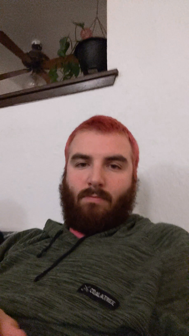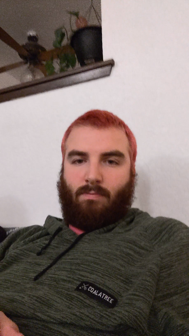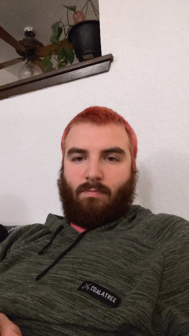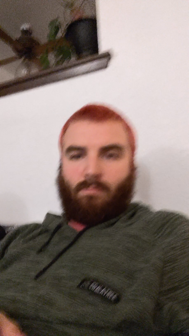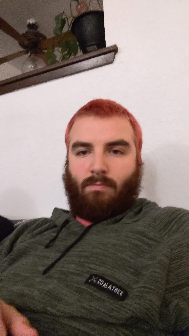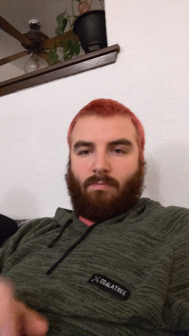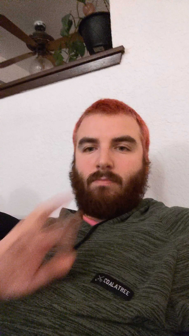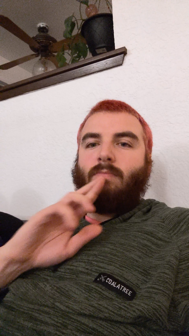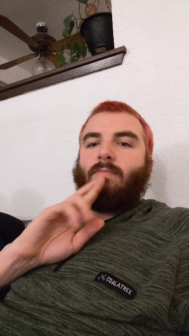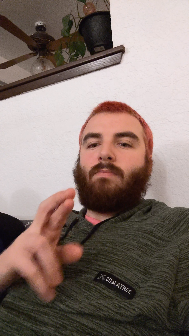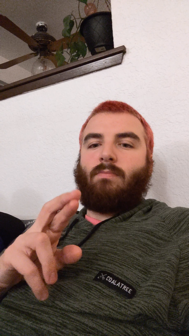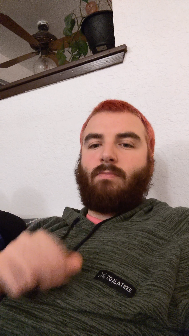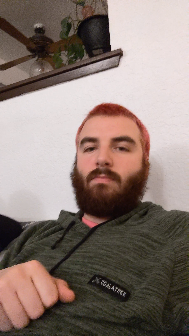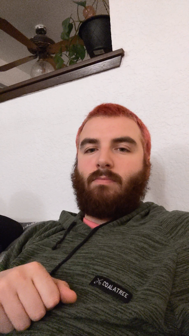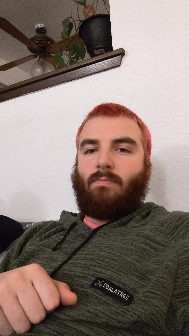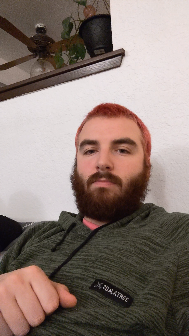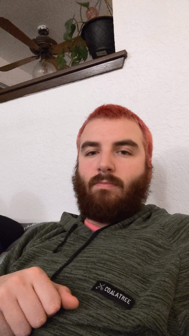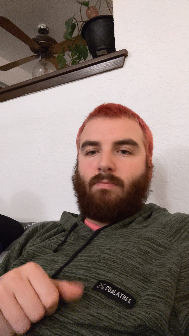are